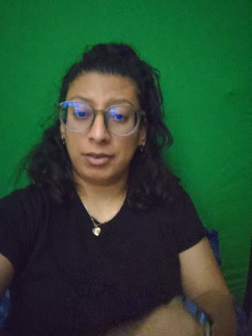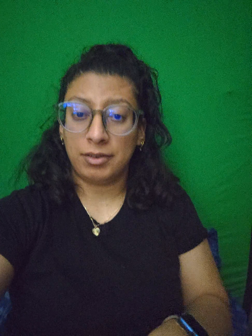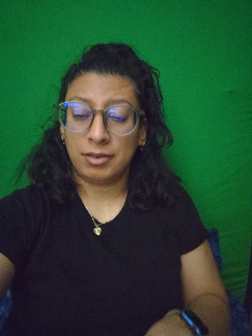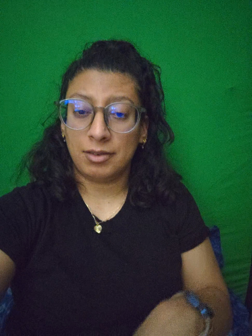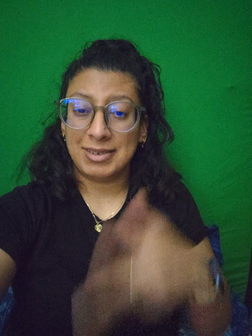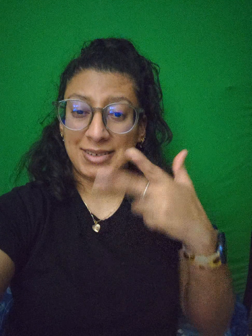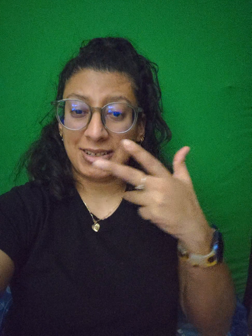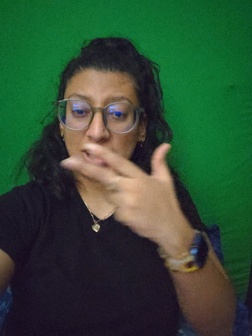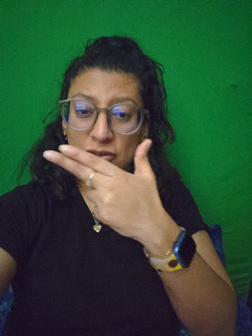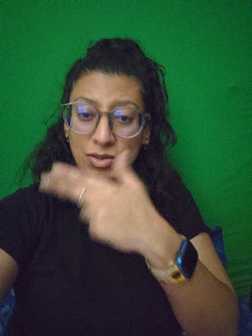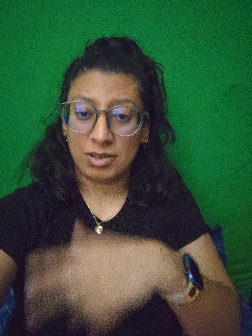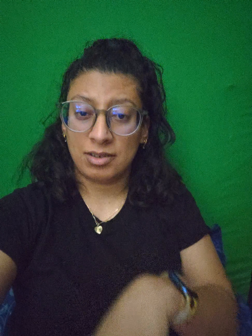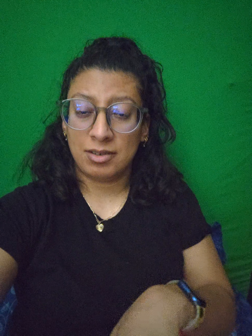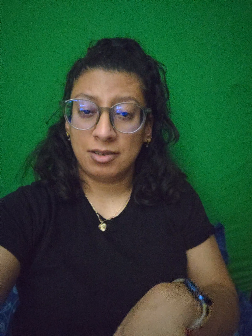scissors